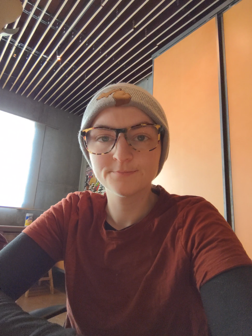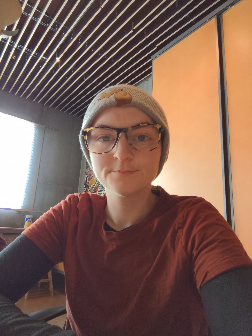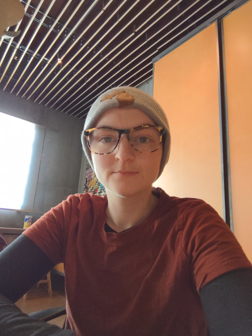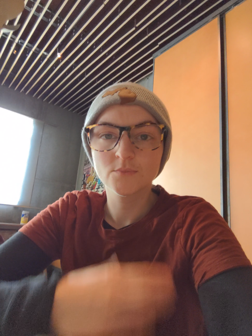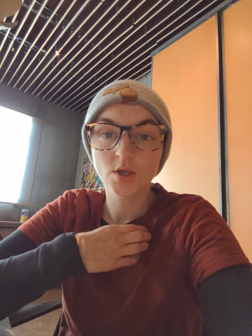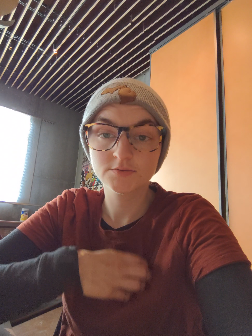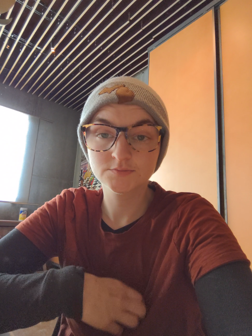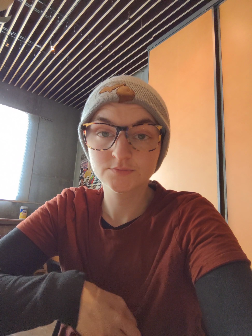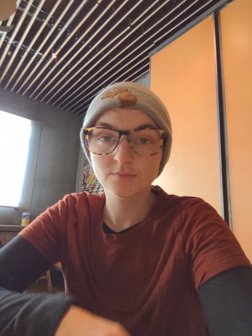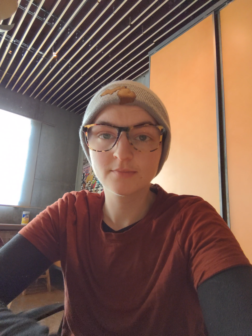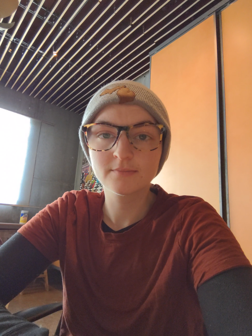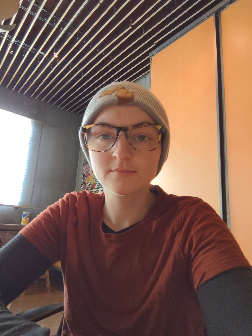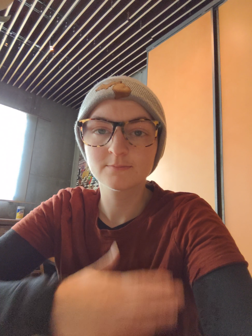hungry